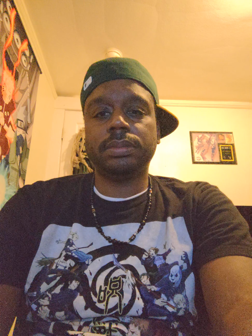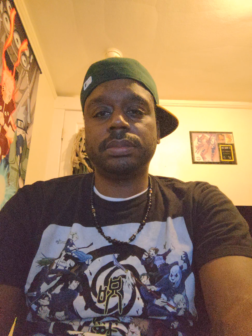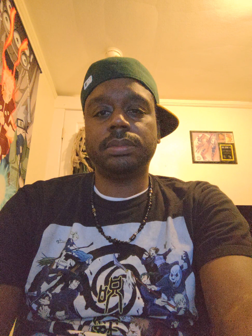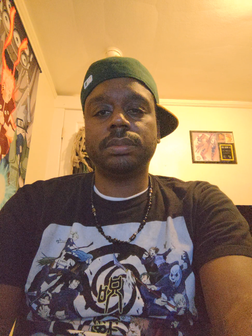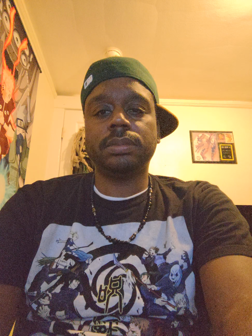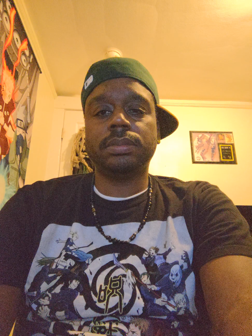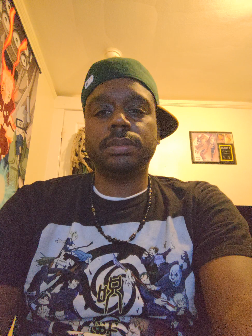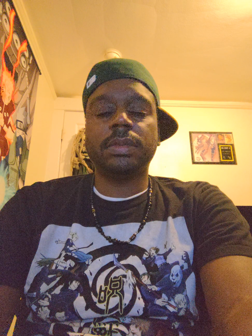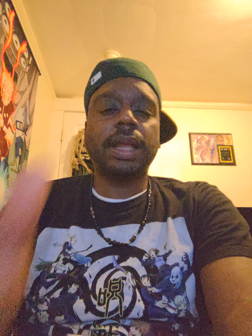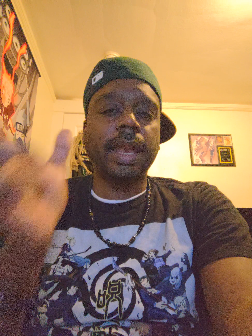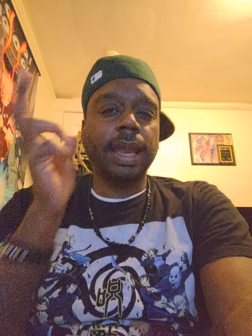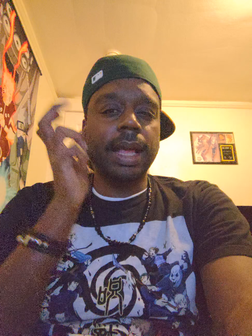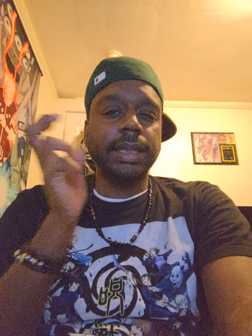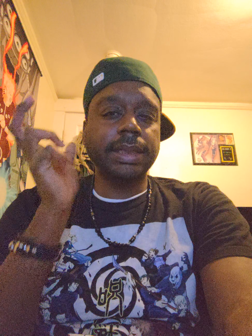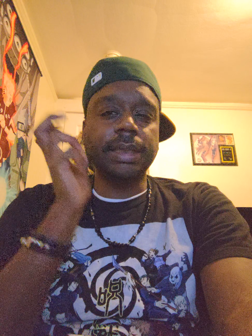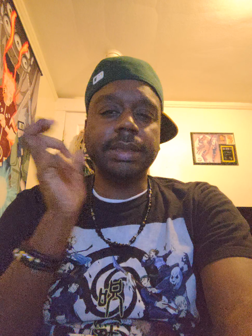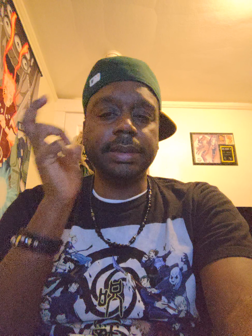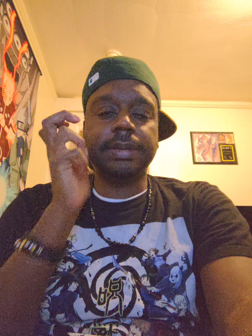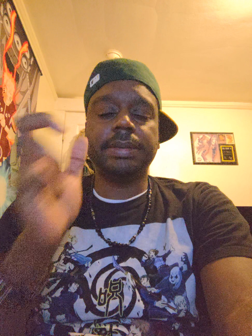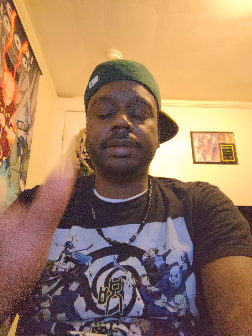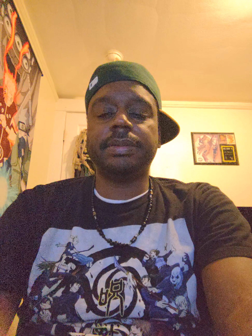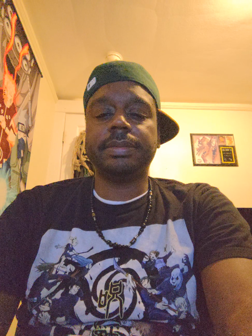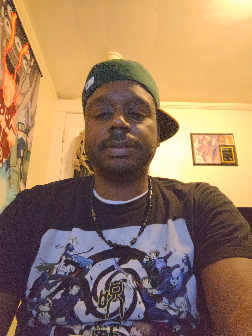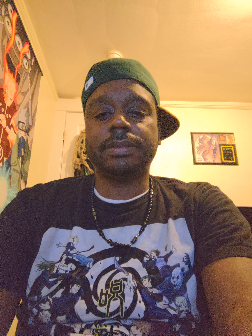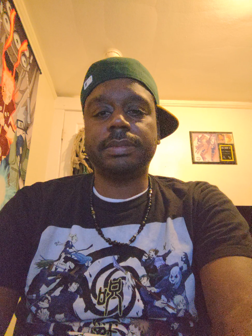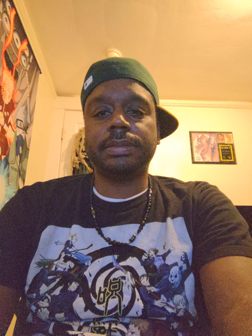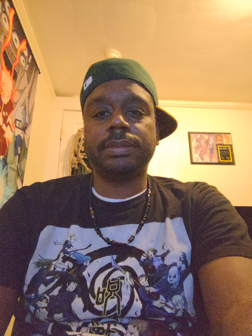listen